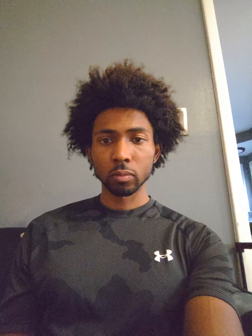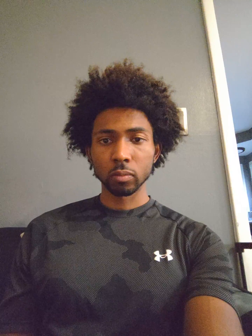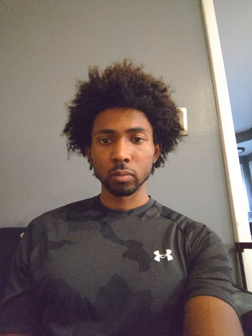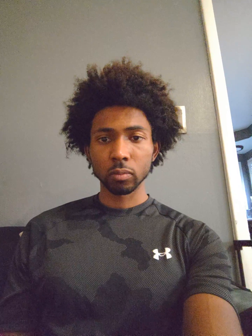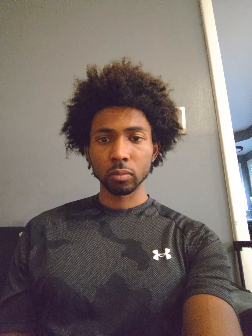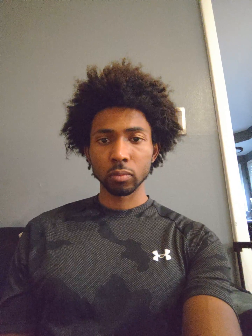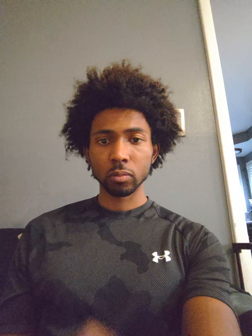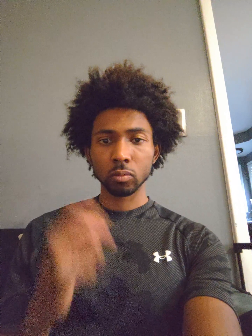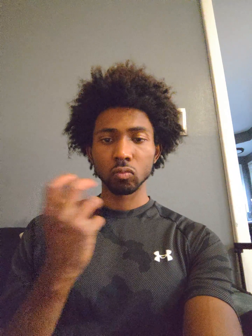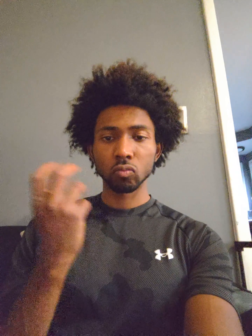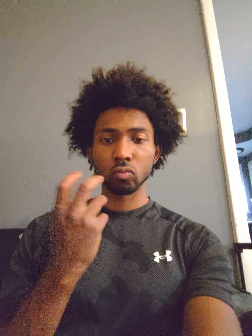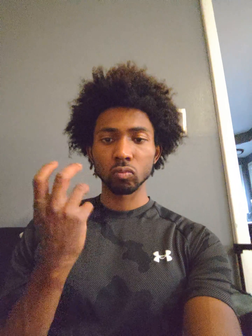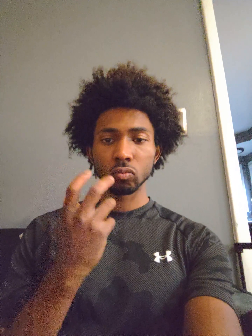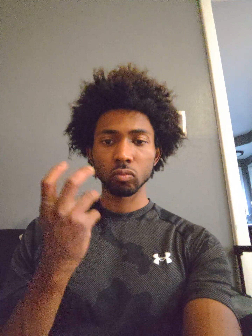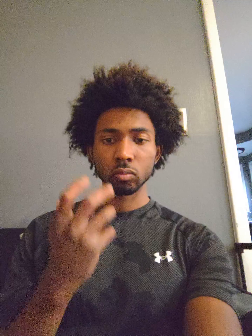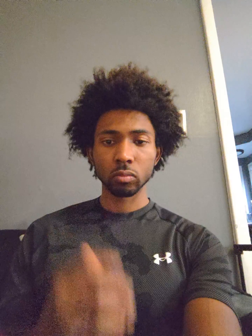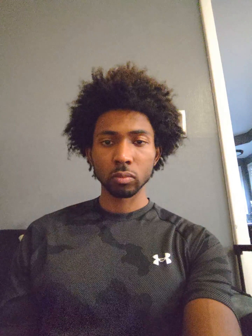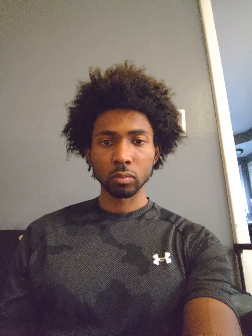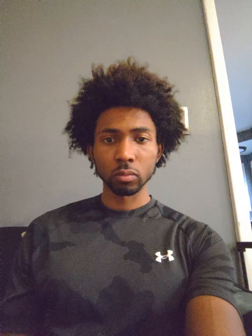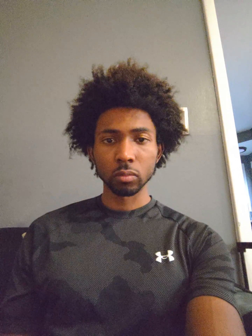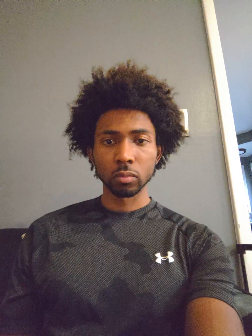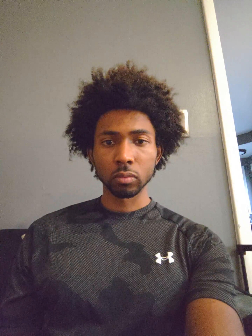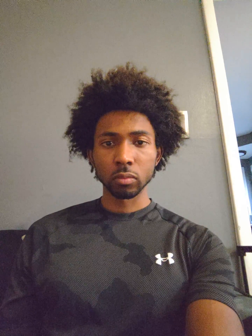shake